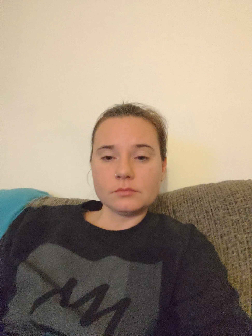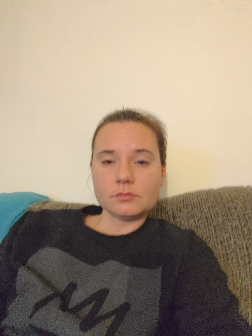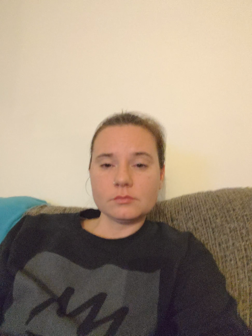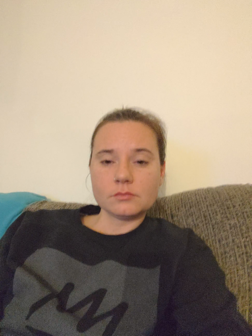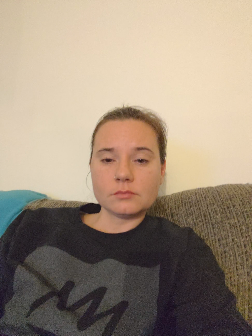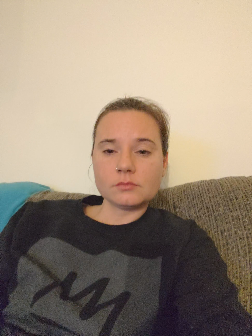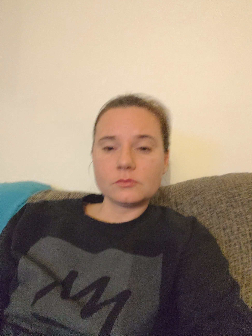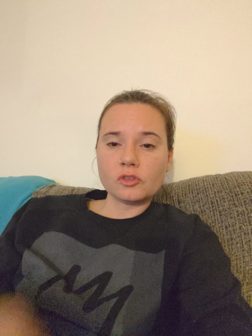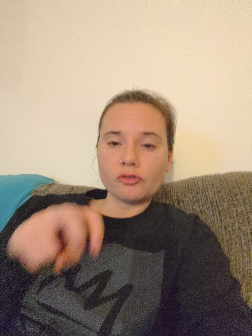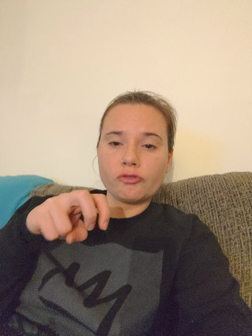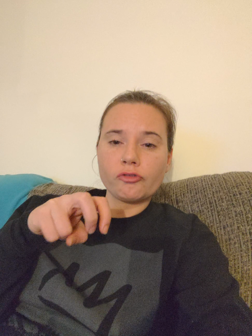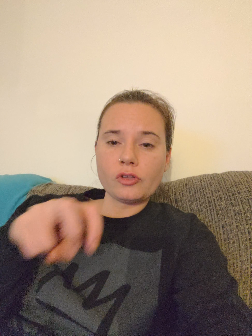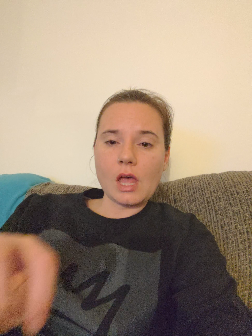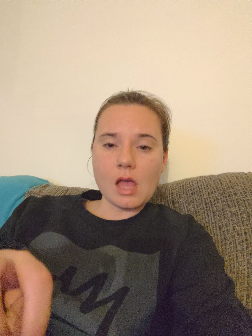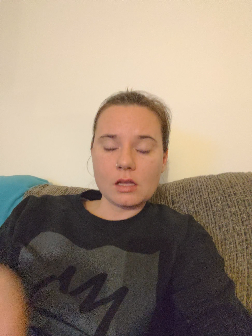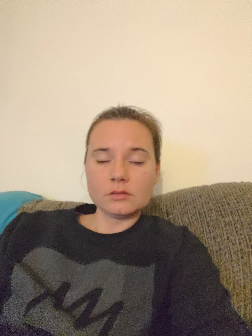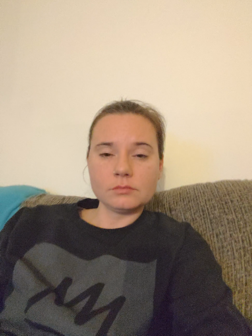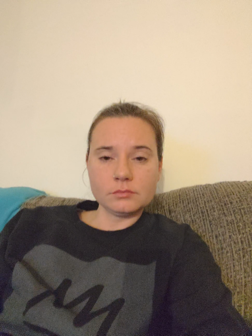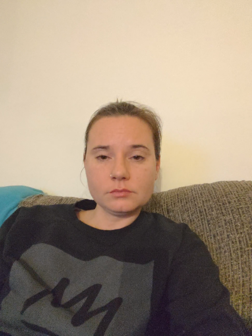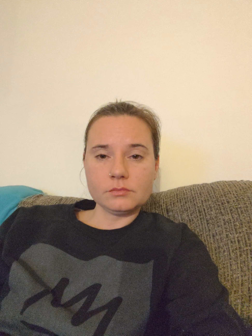ride